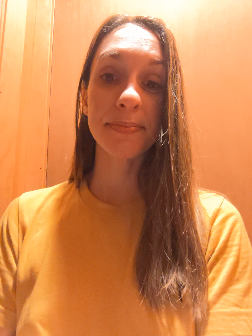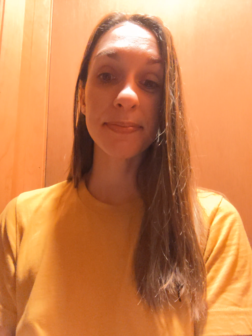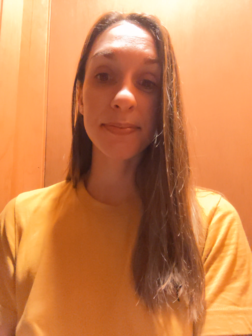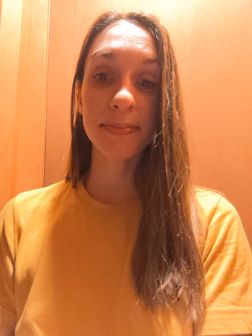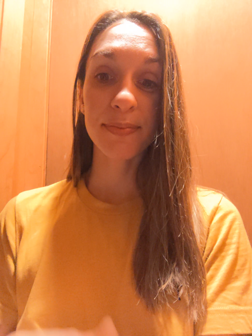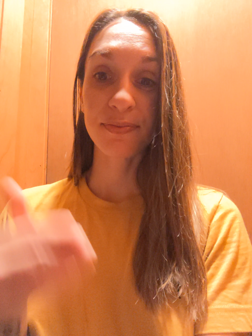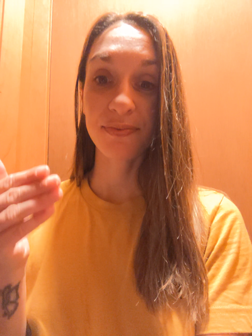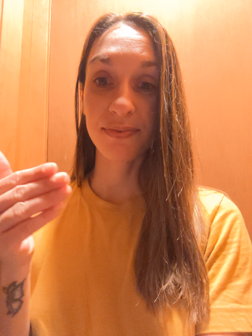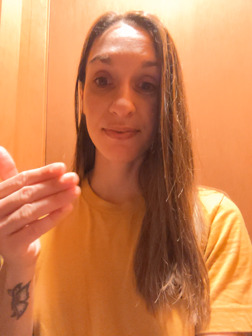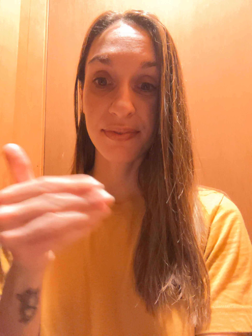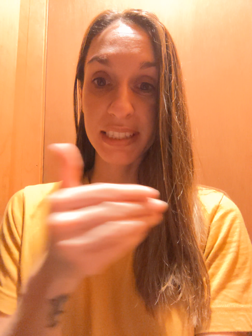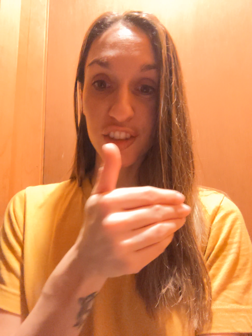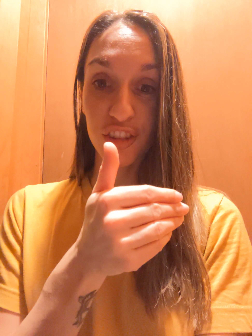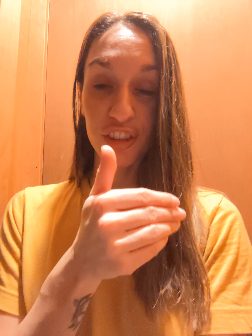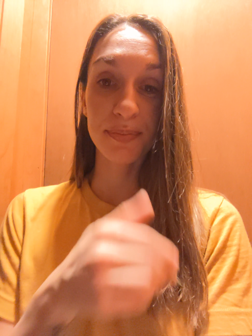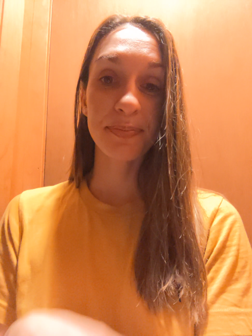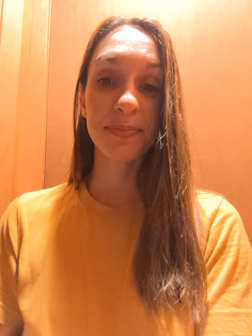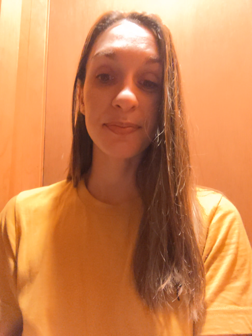fish